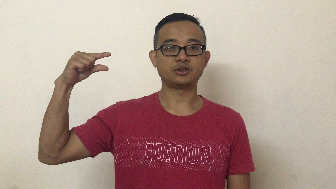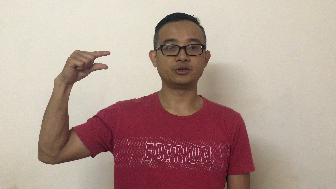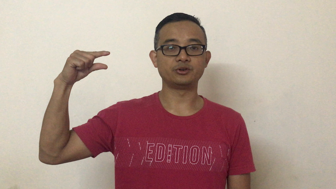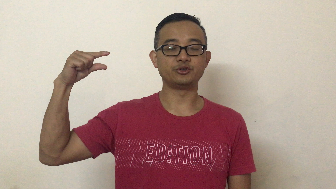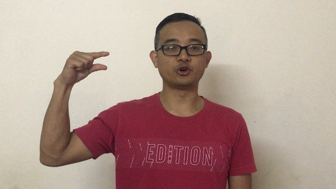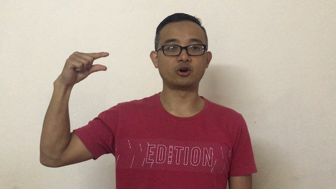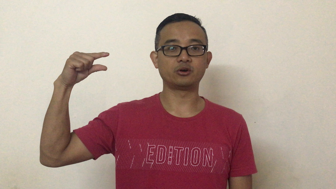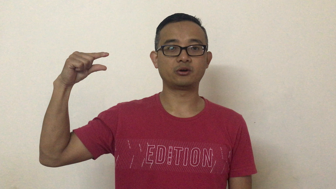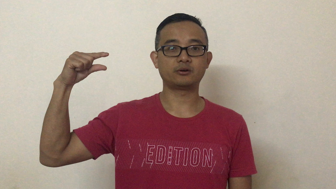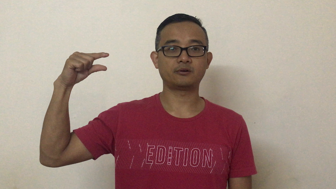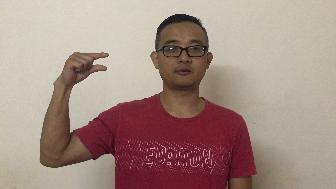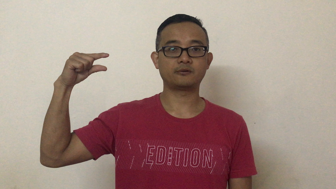ञ